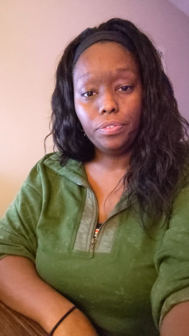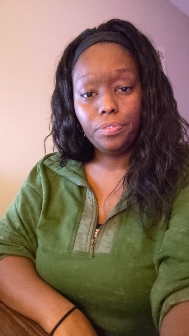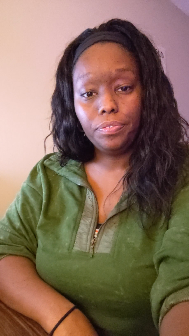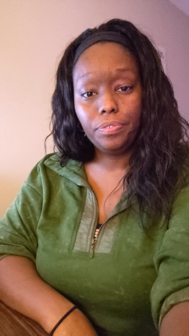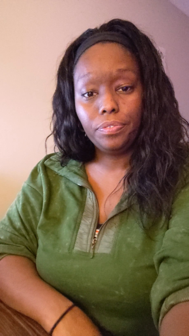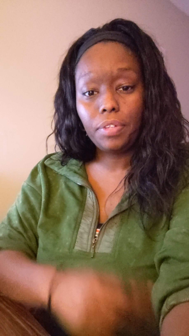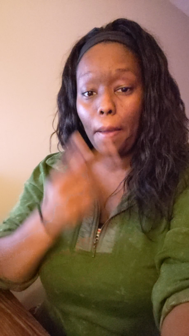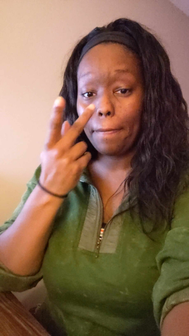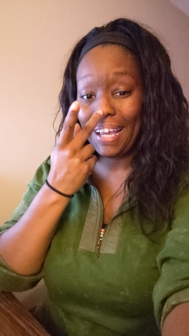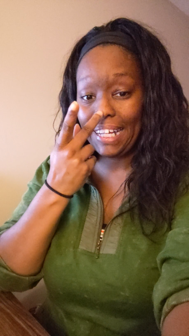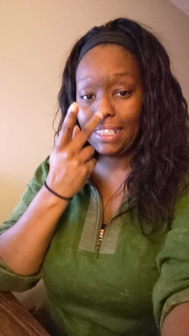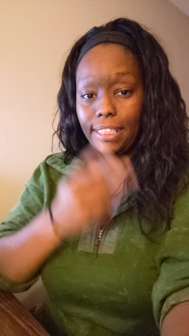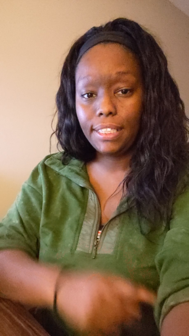penis